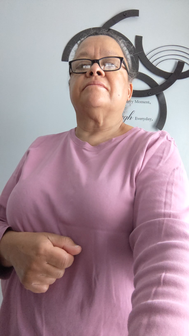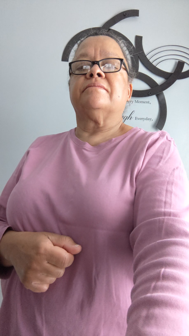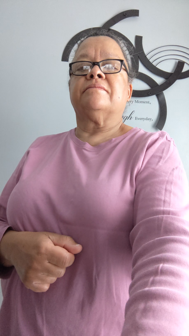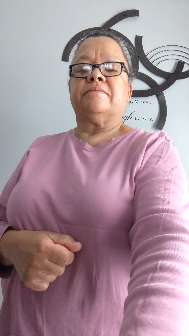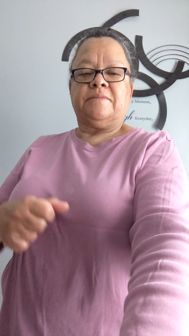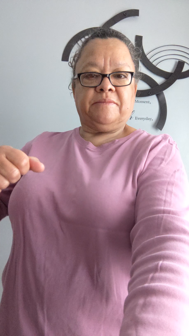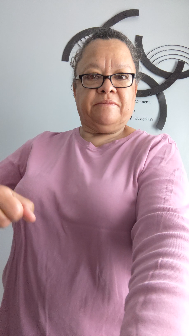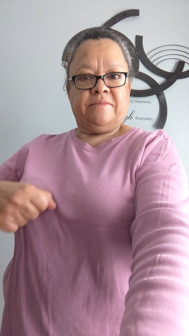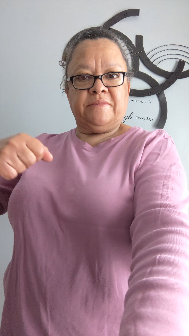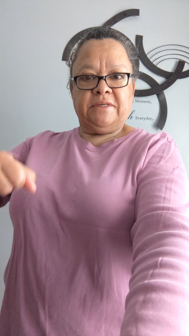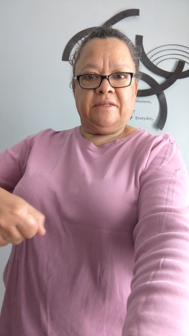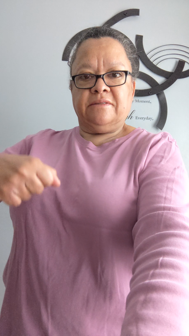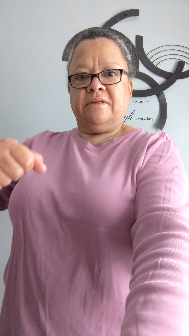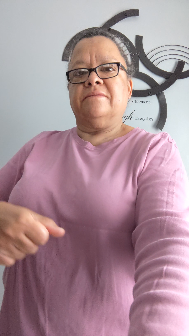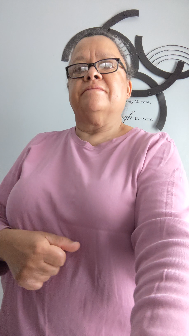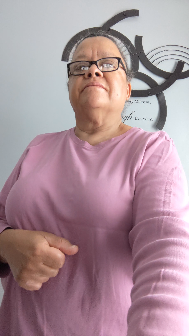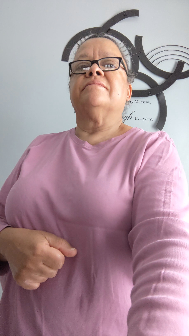bicycle